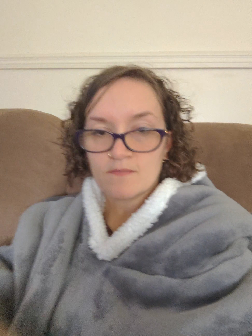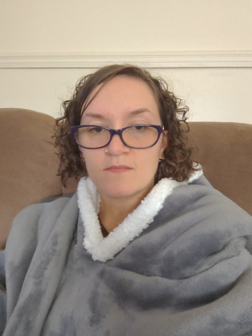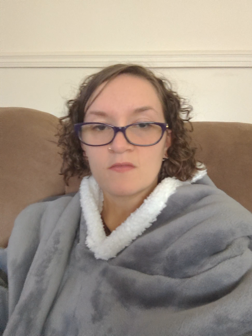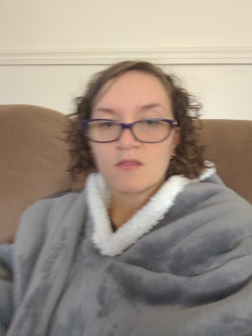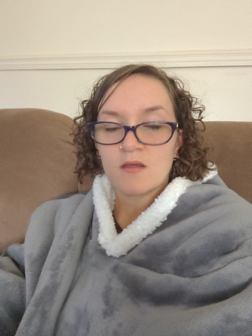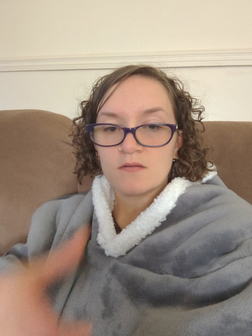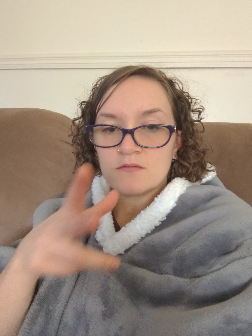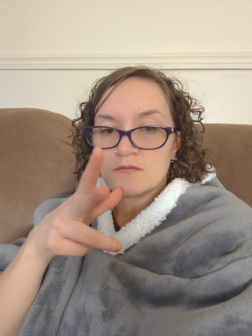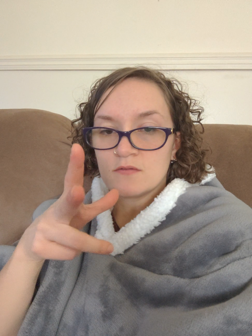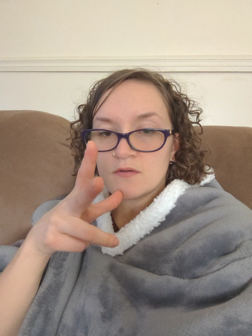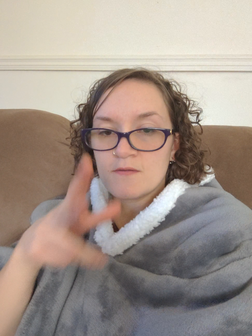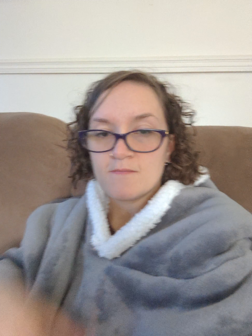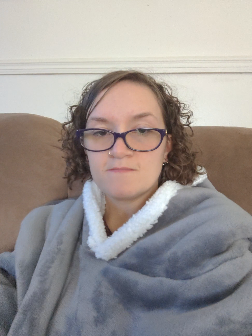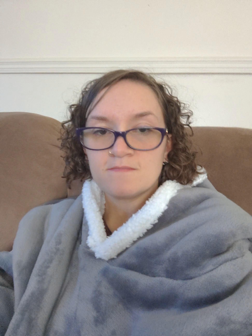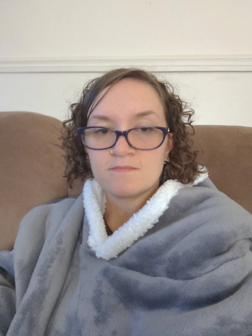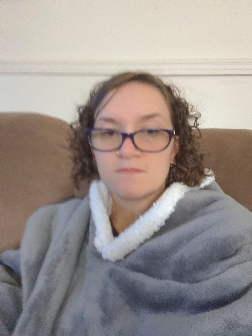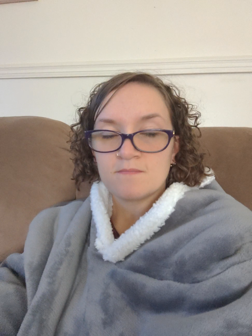hen